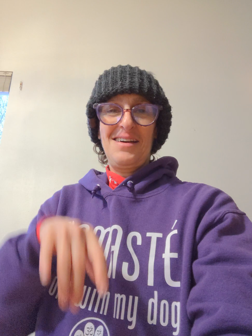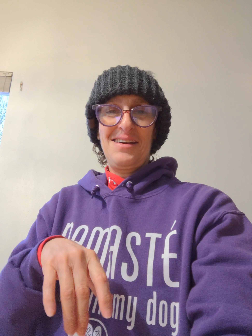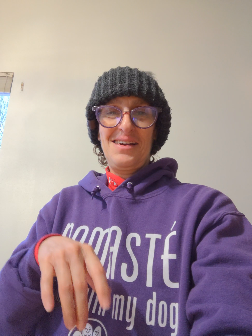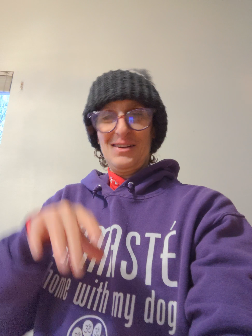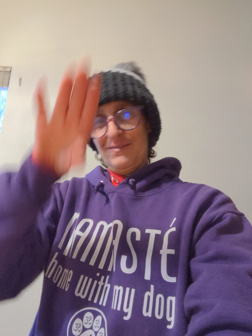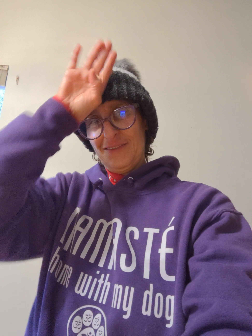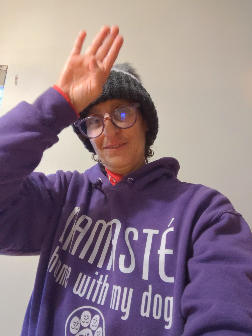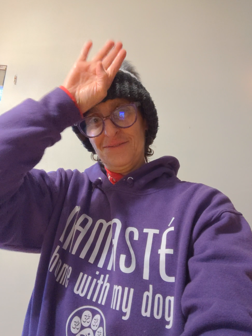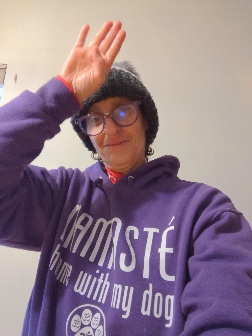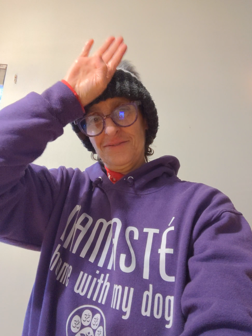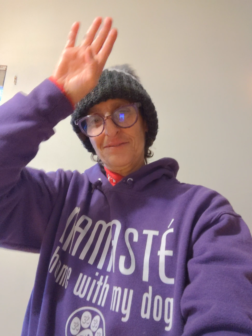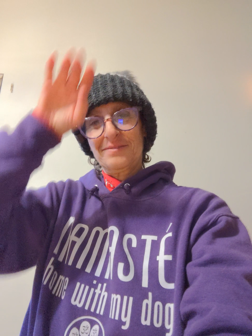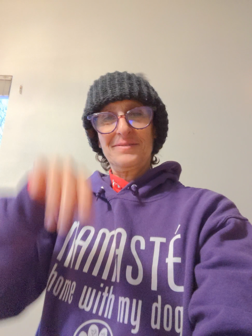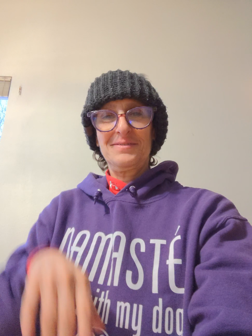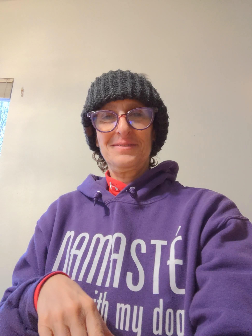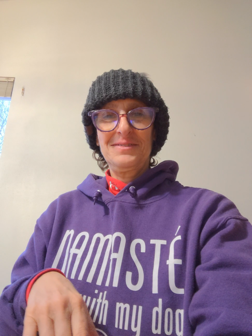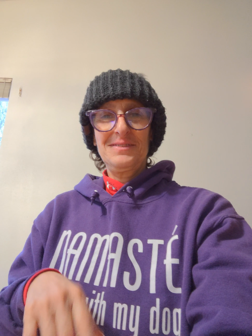fireman